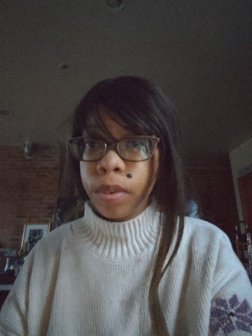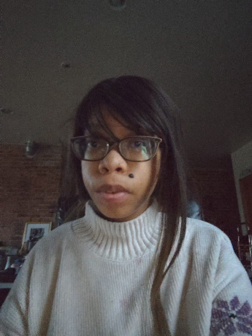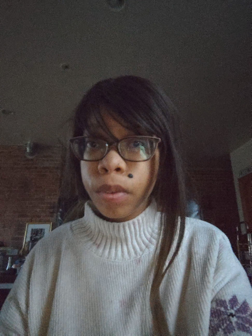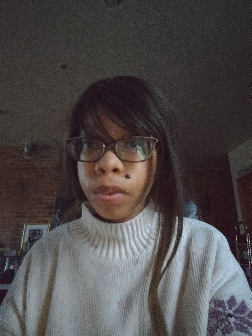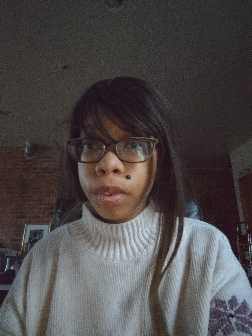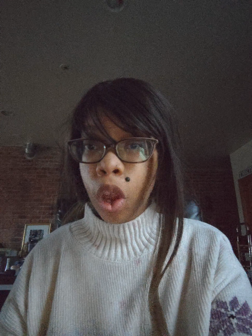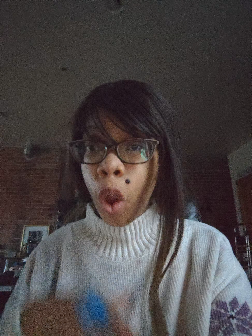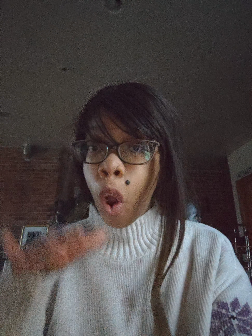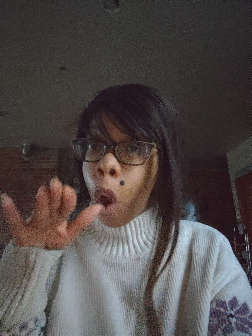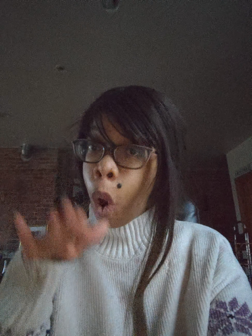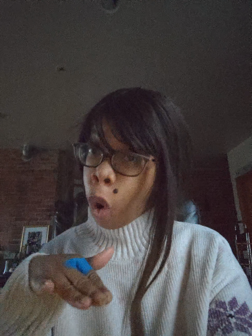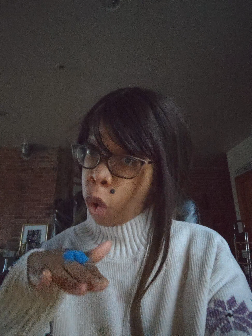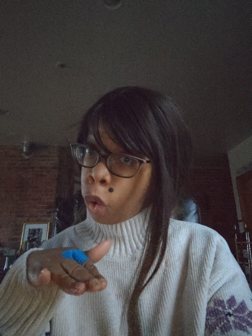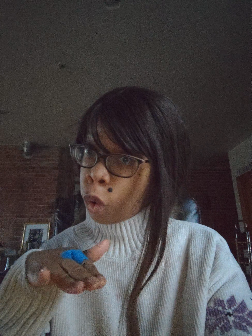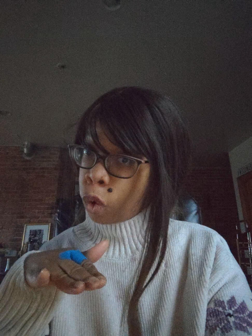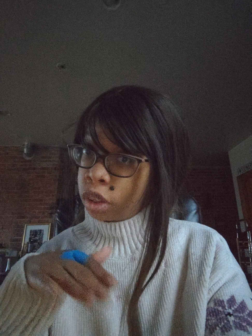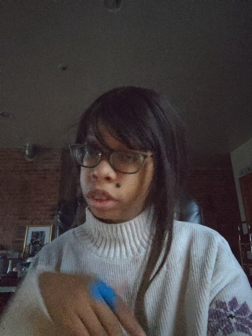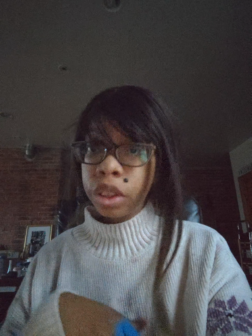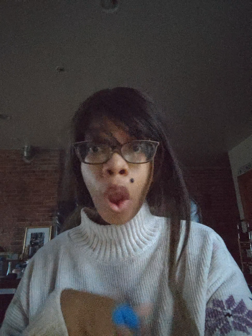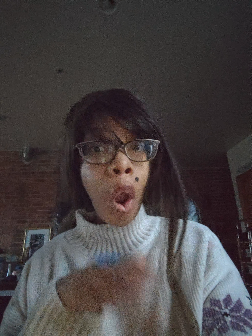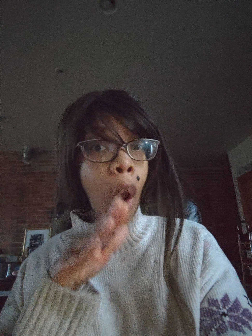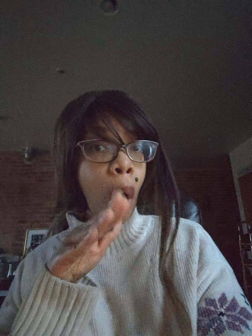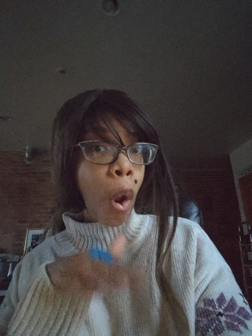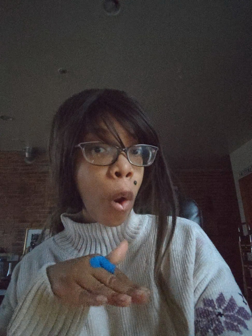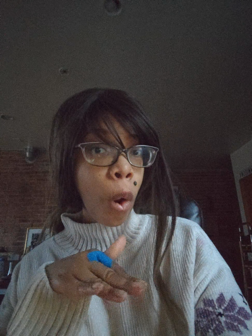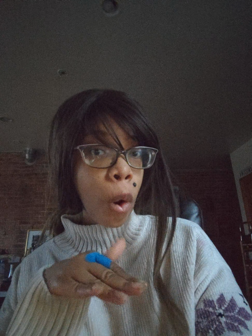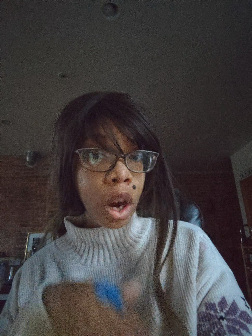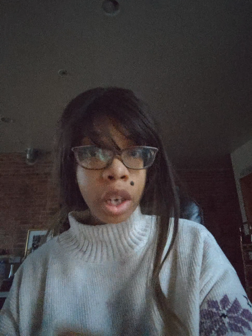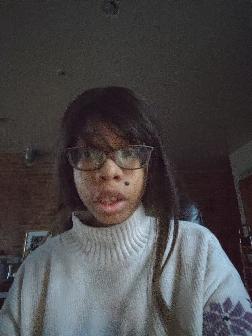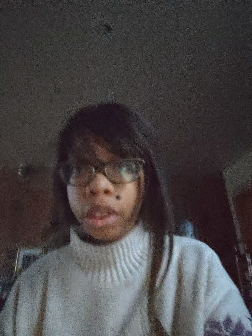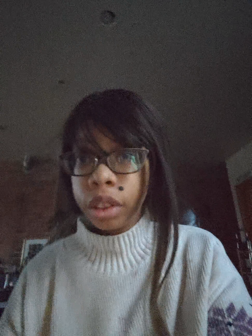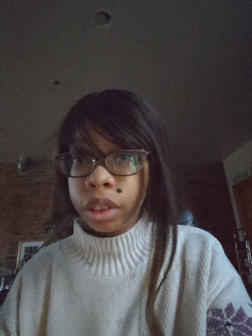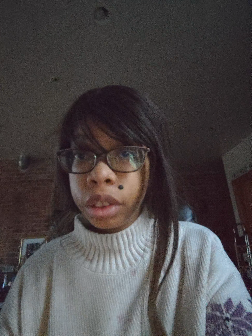on